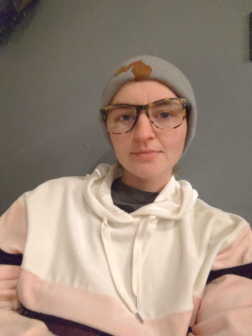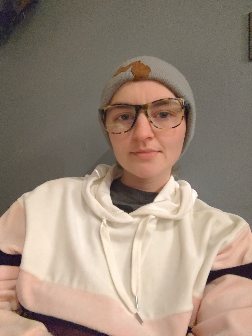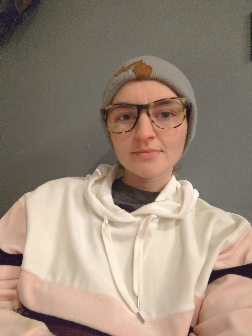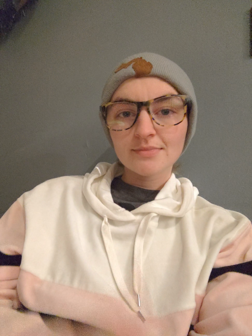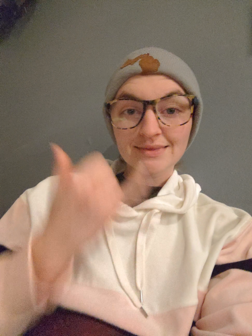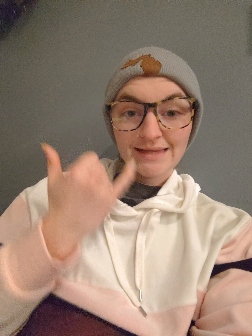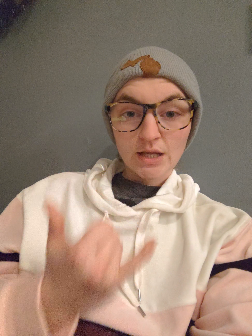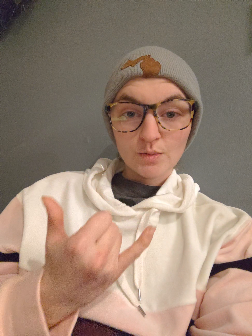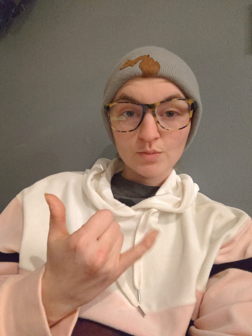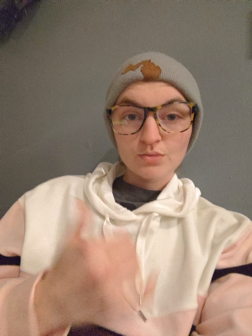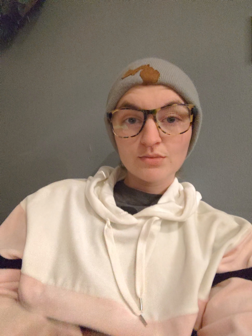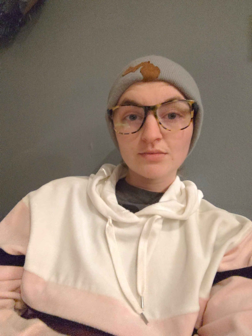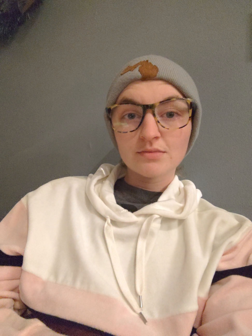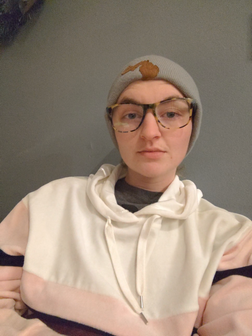now